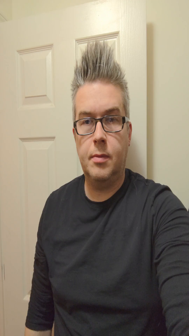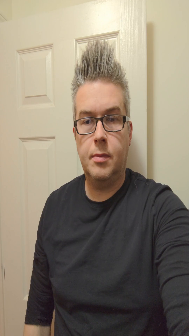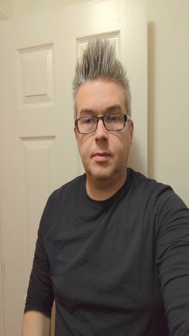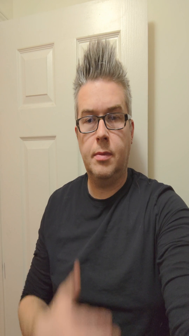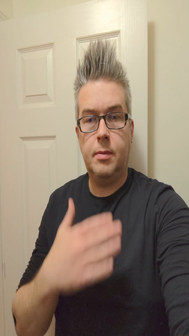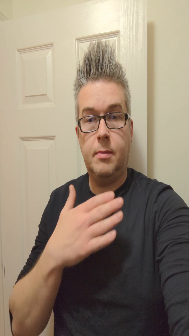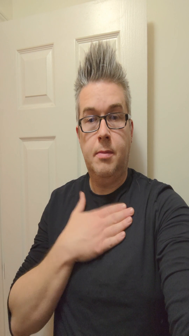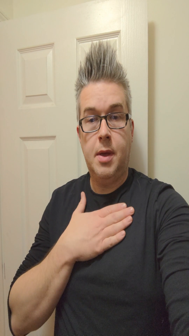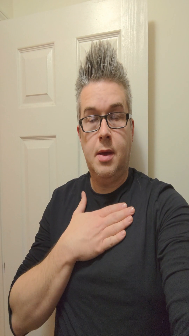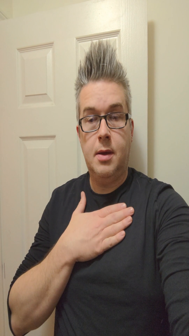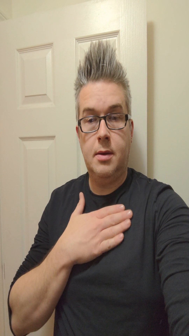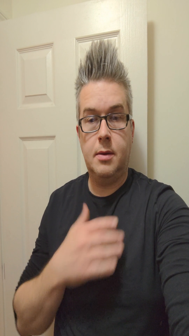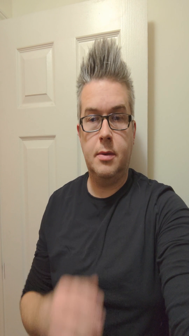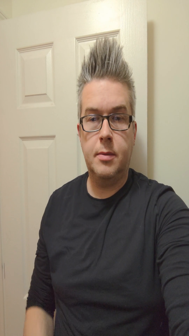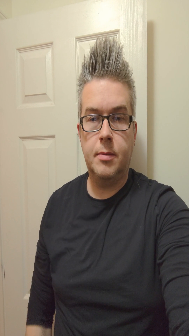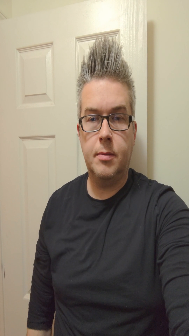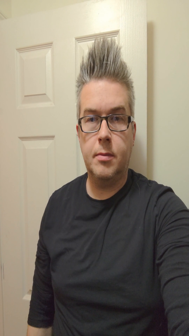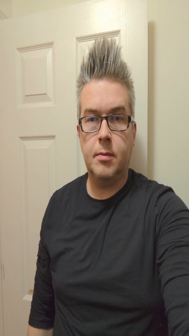my